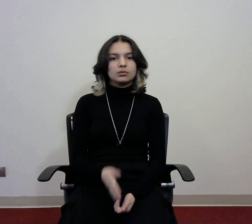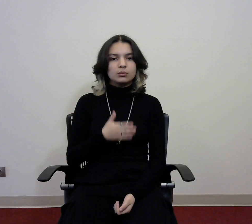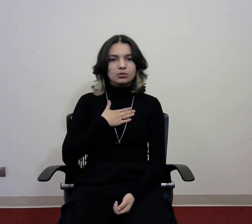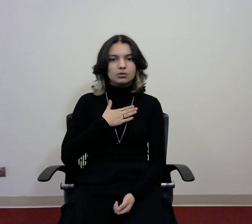mən